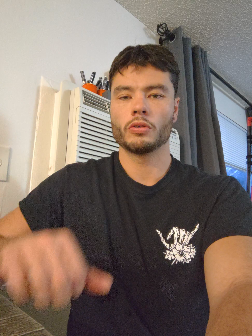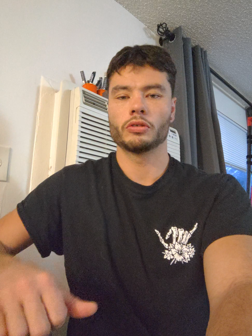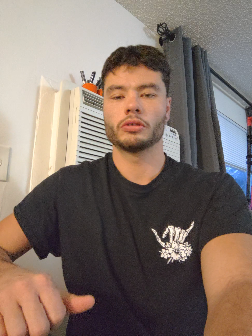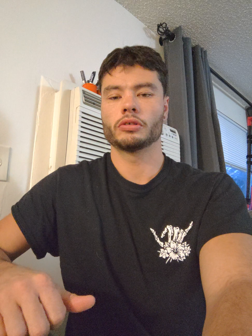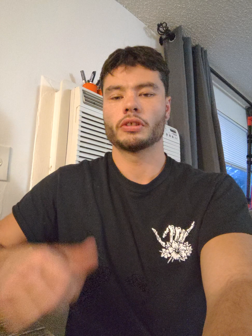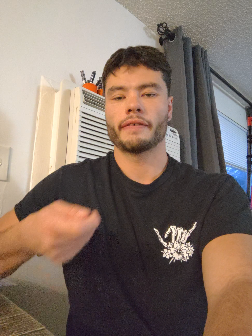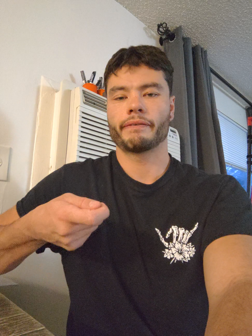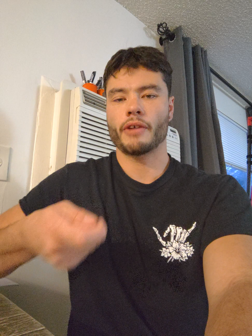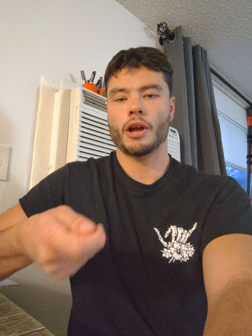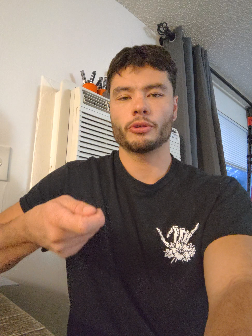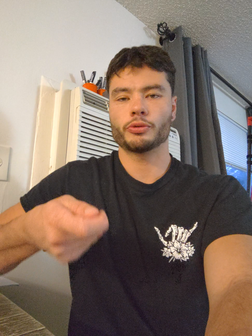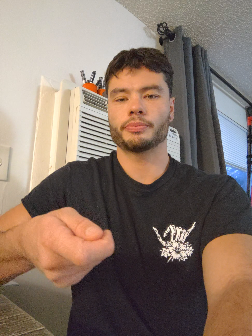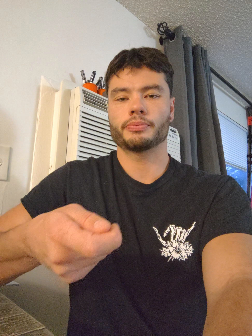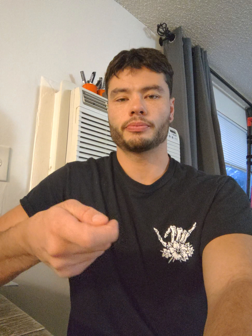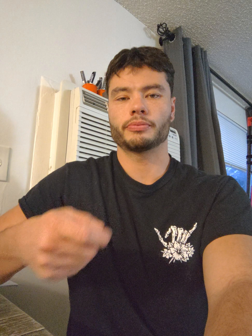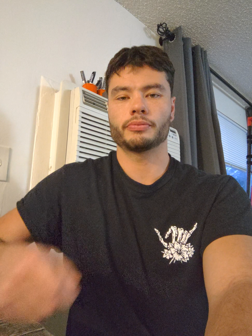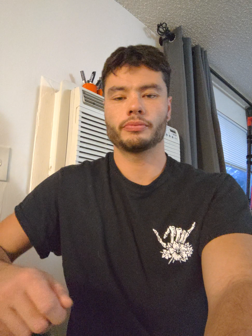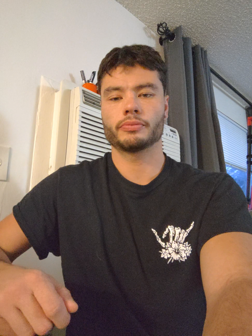vacuum